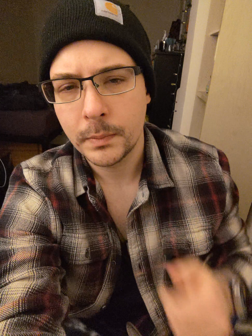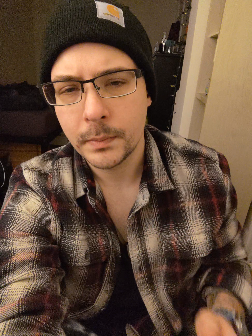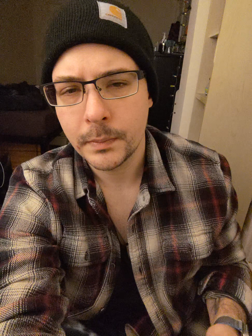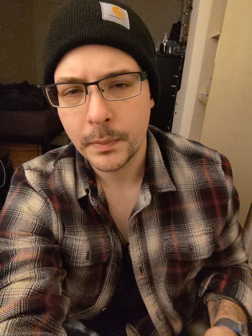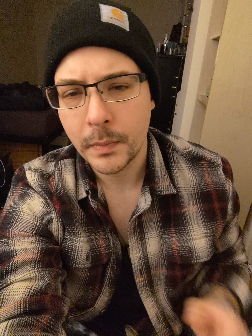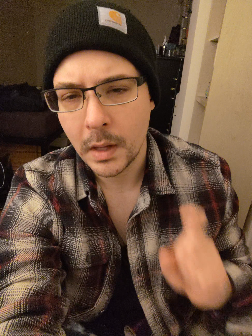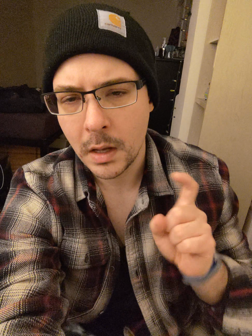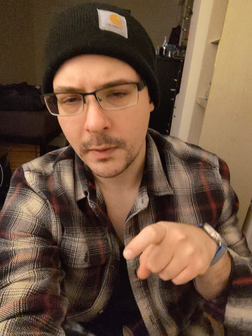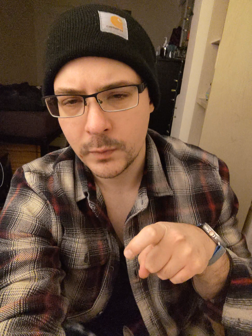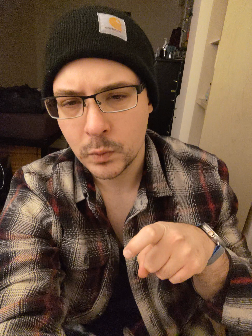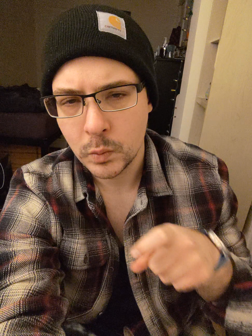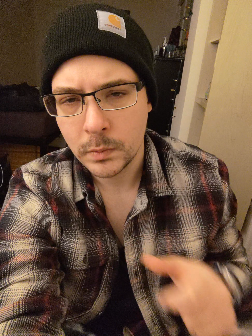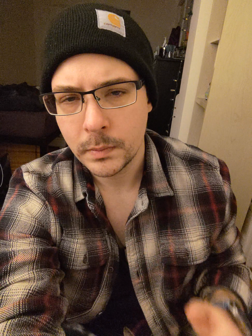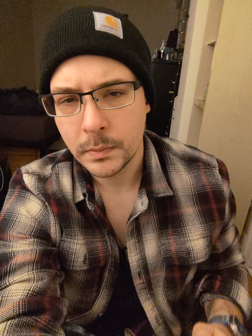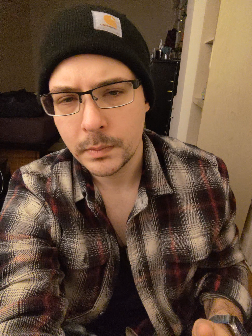have to